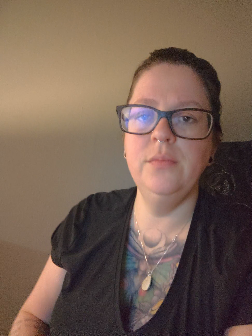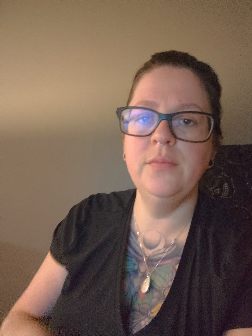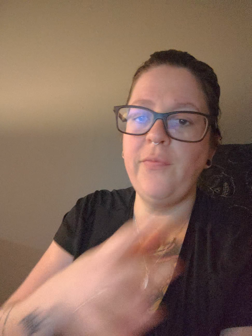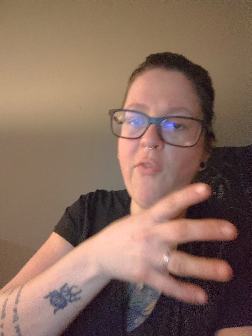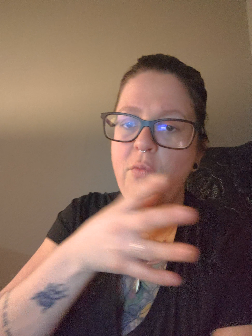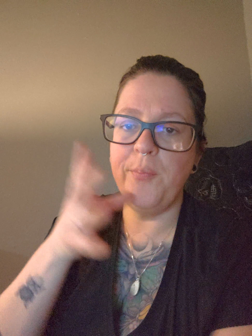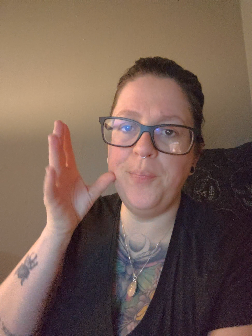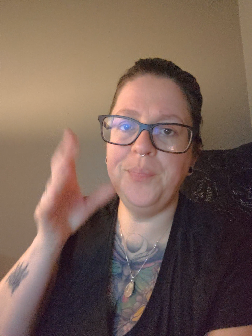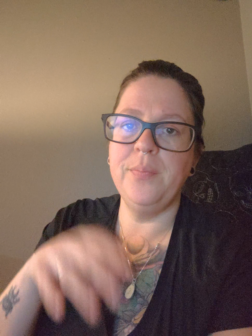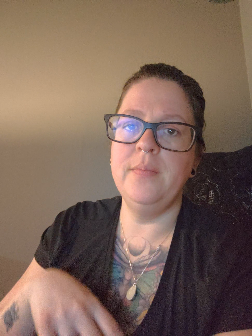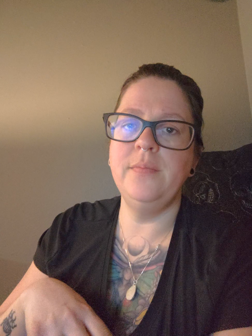farm